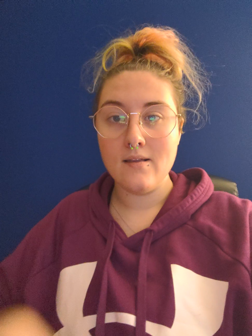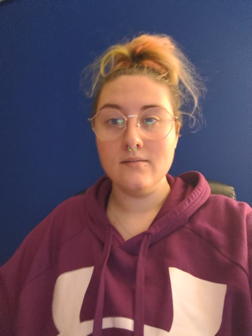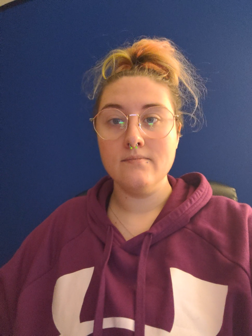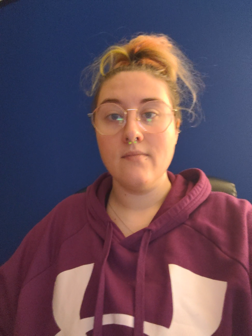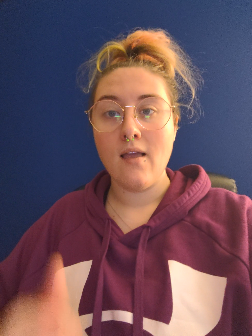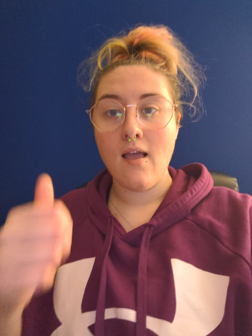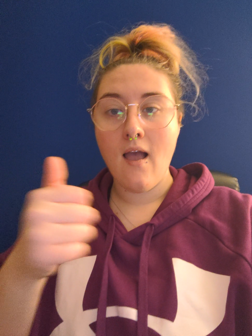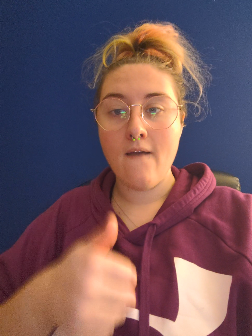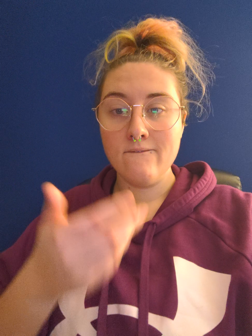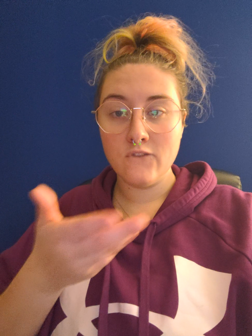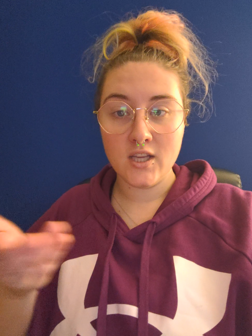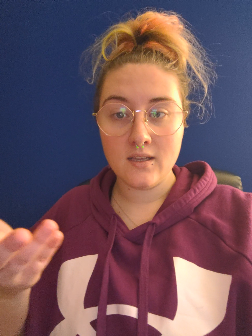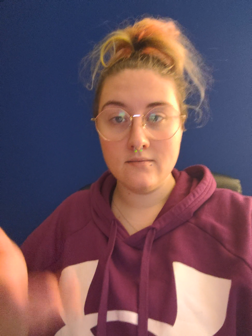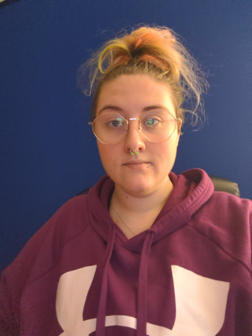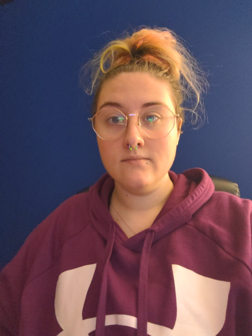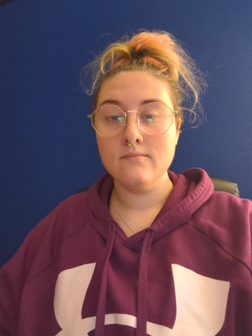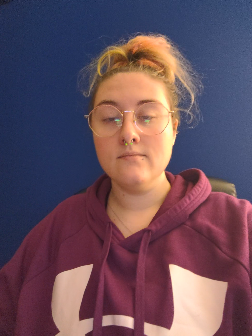every